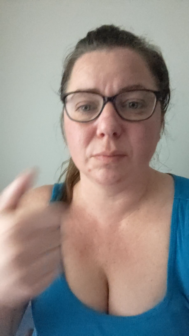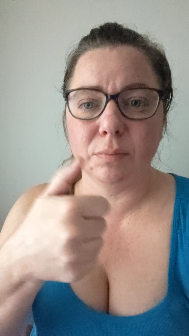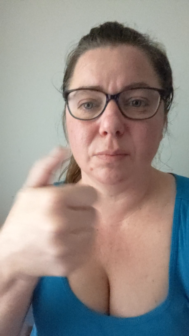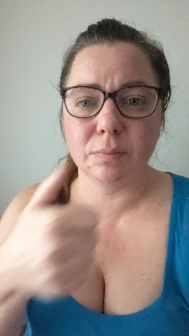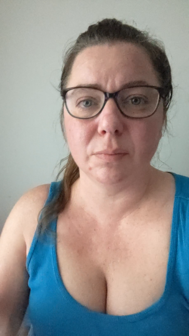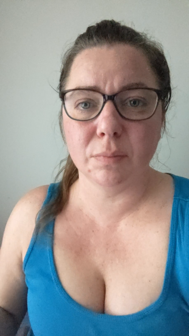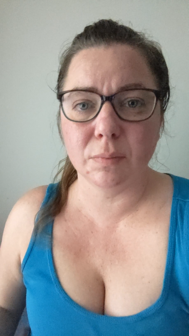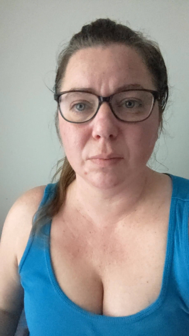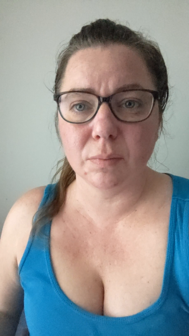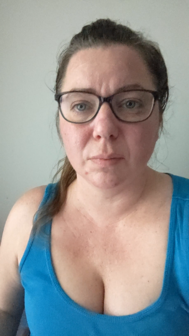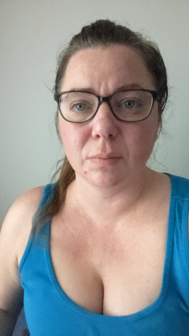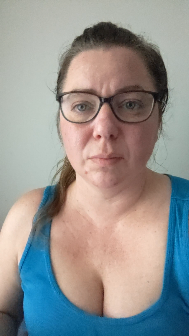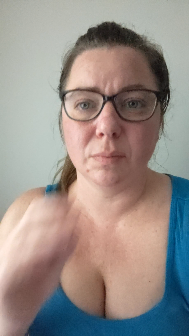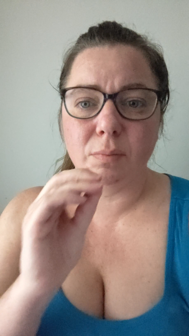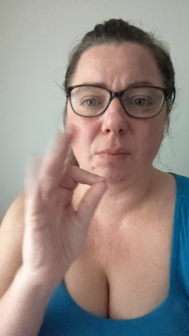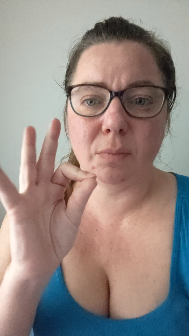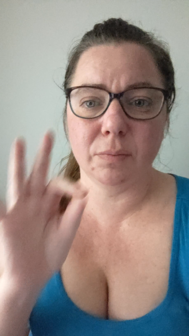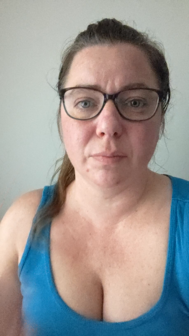of